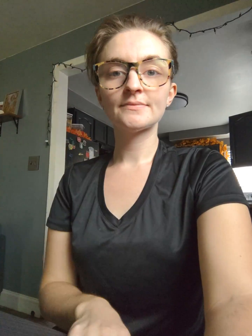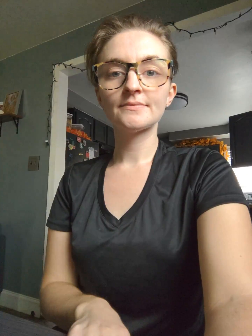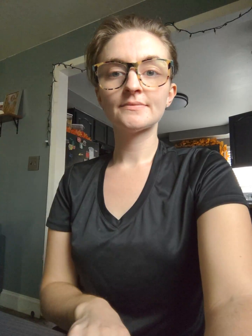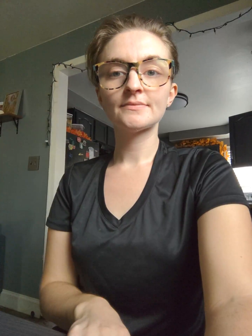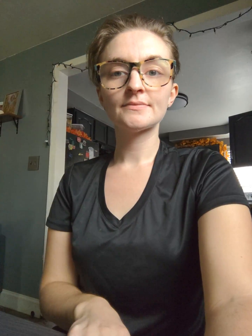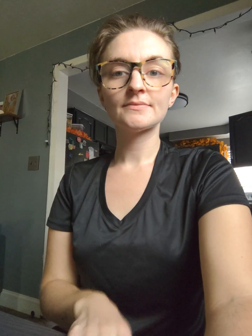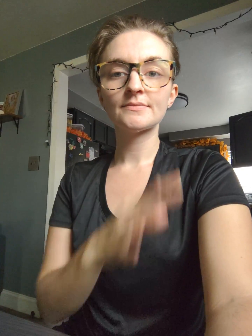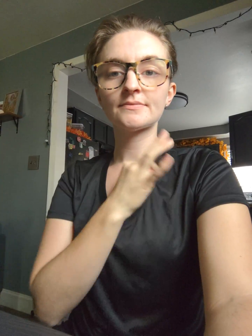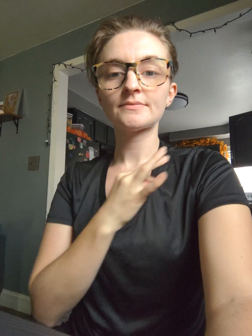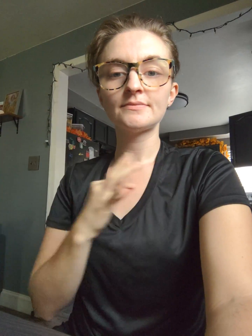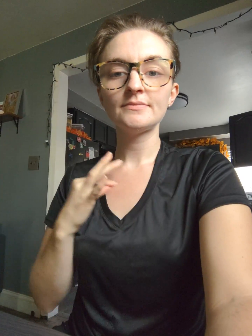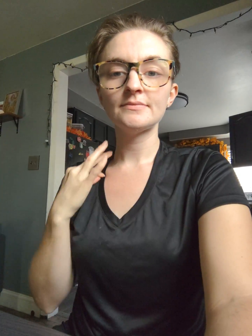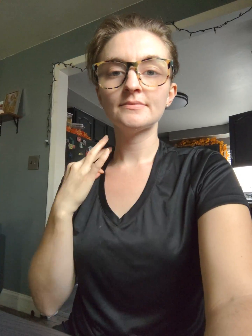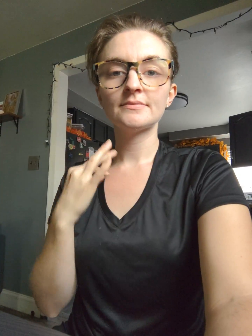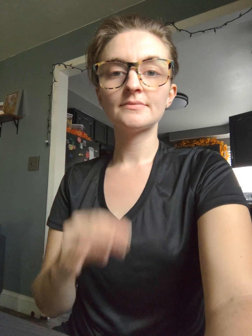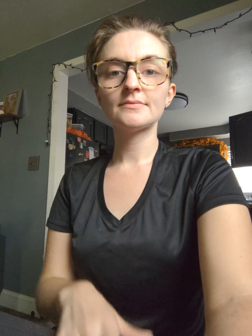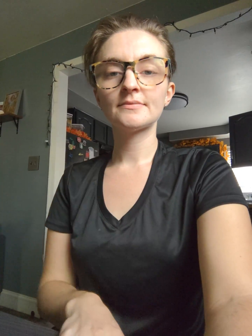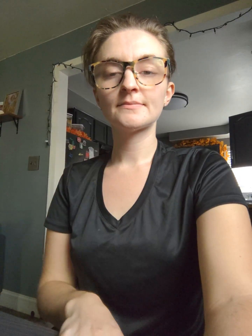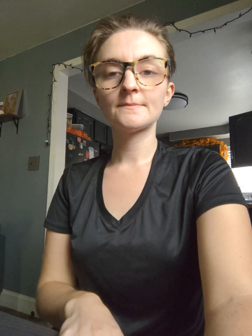beads